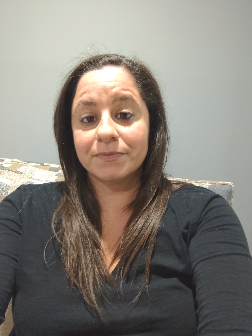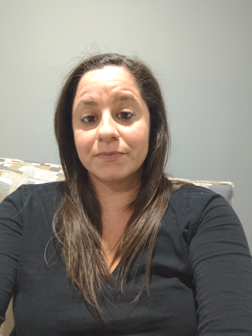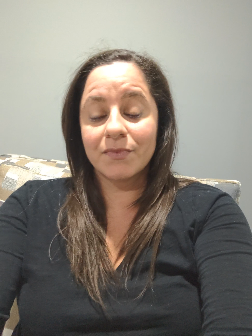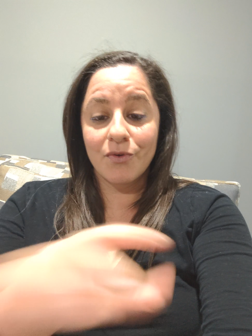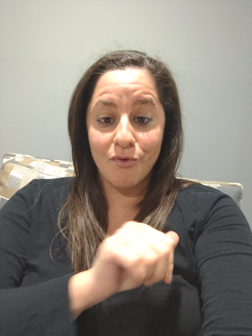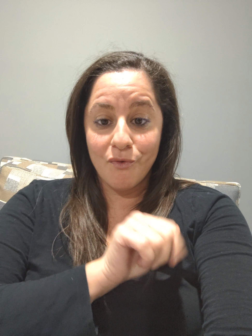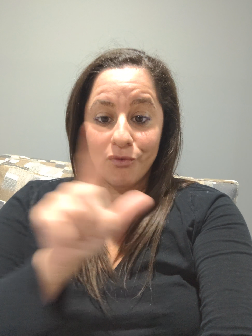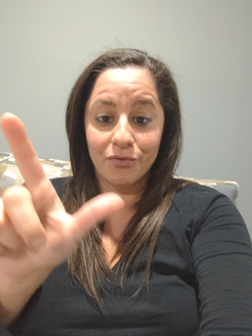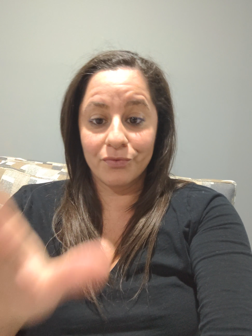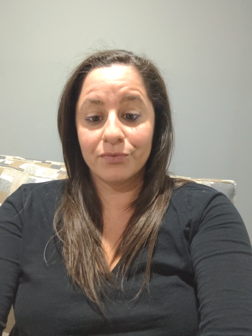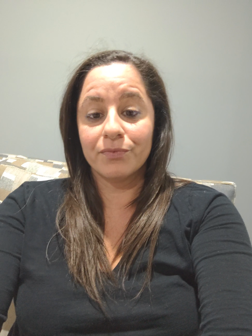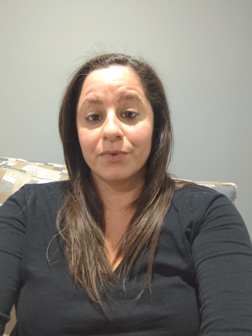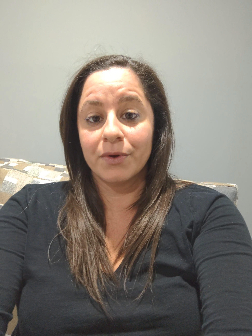all